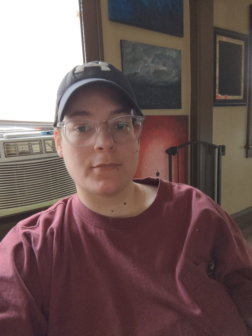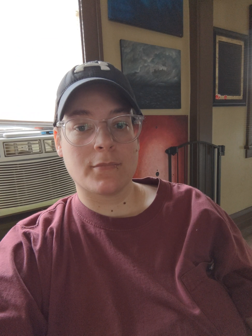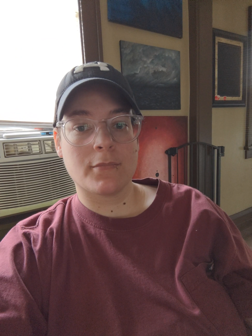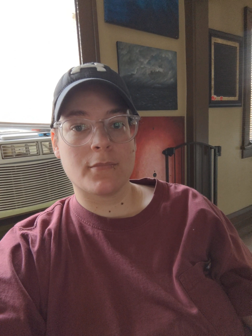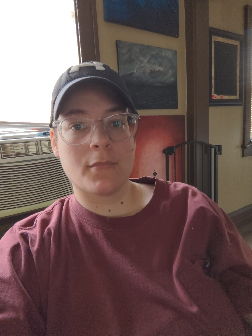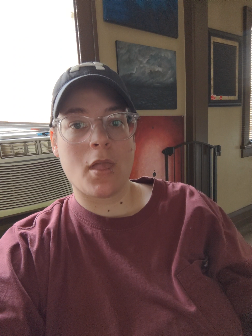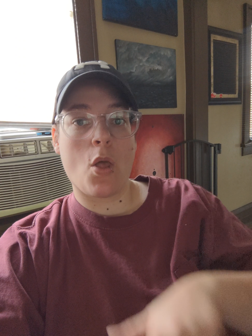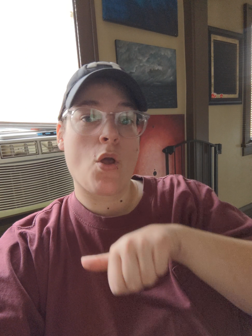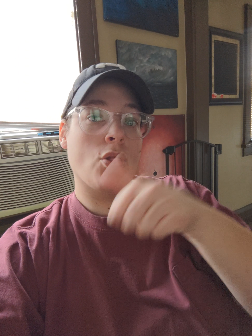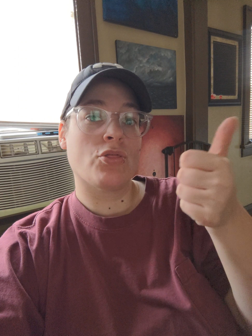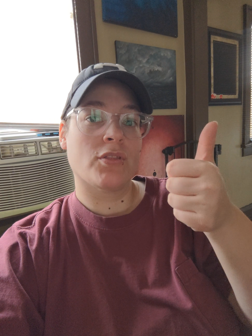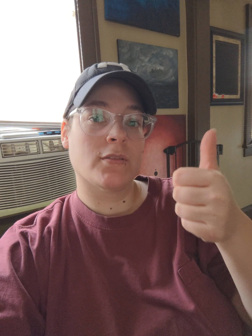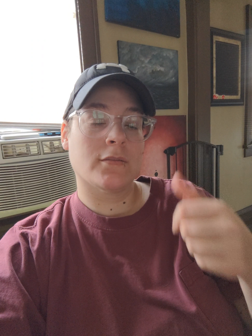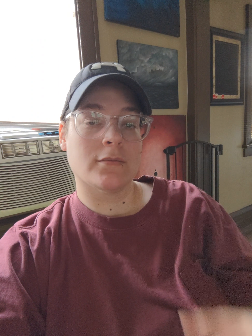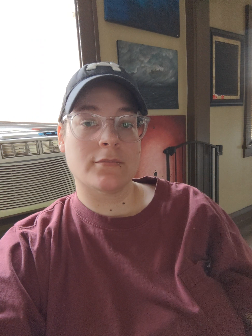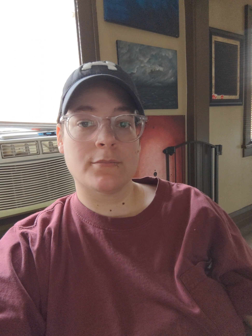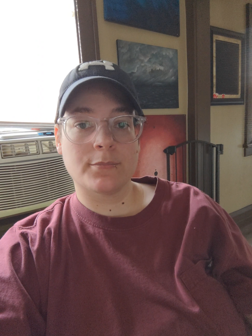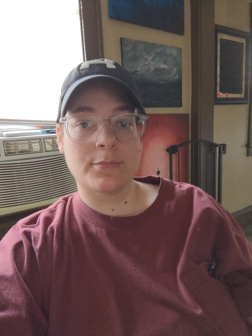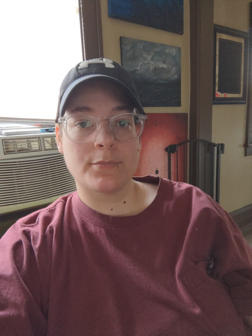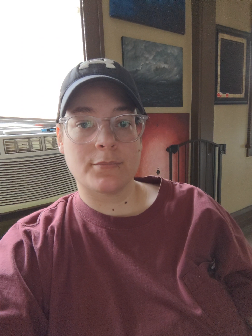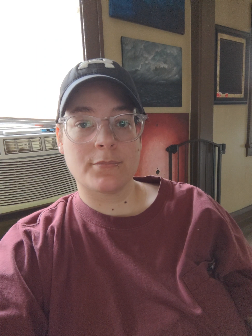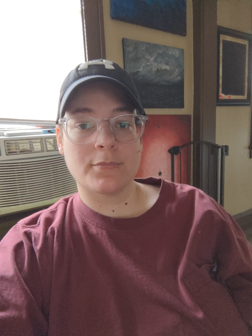another